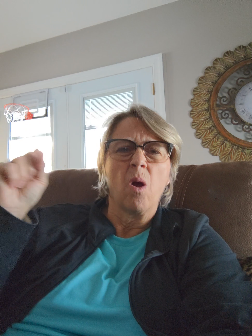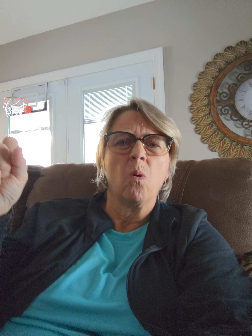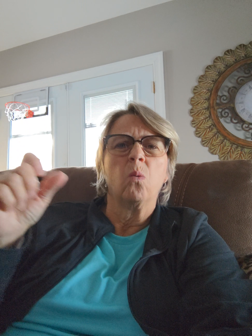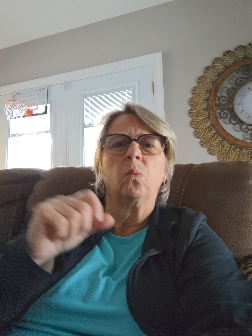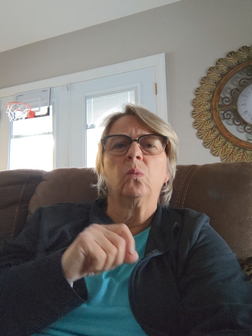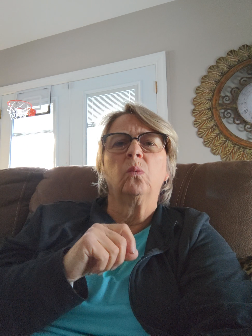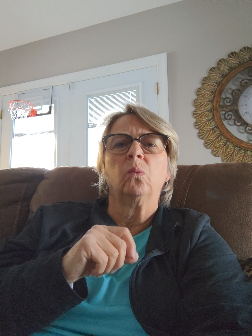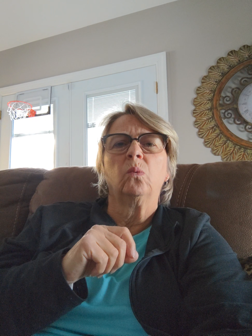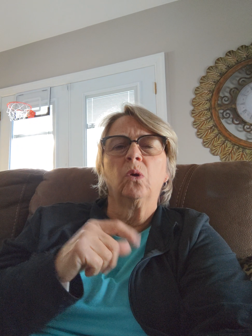loud